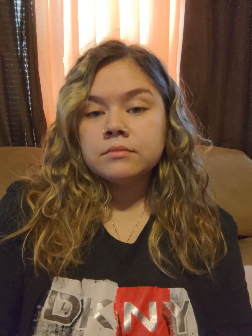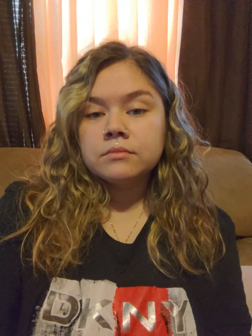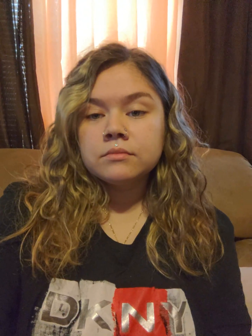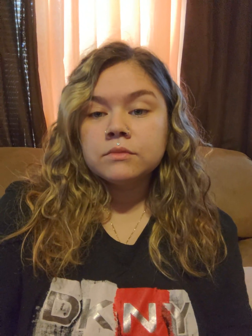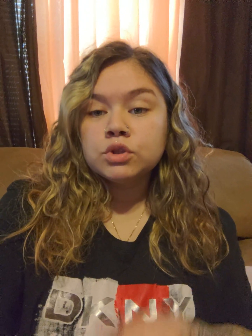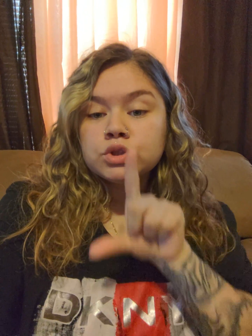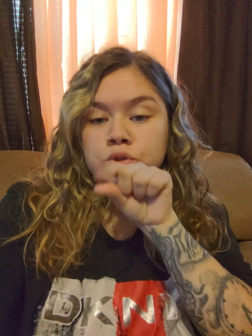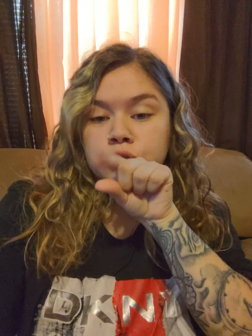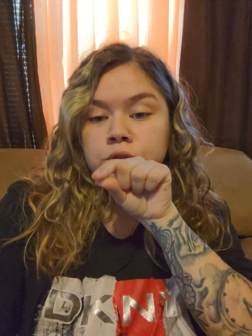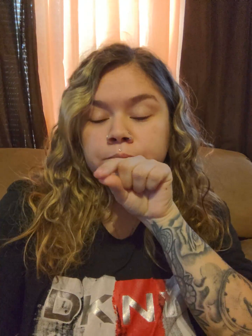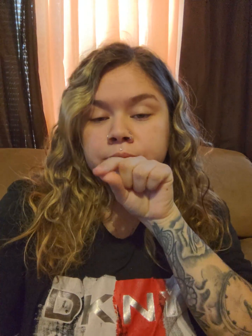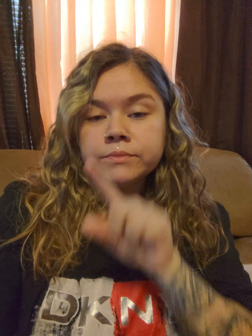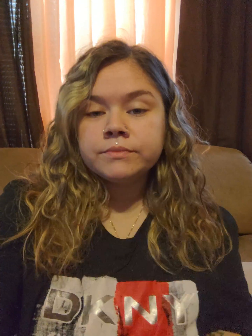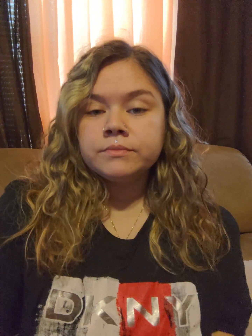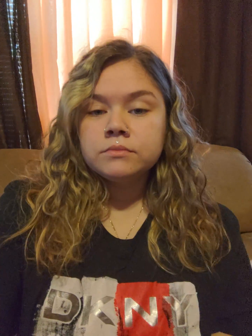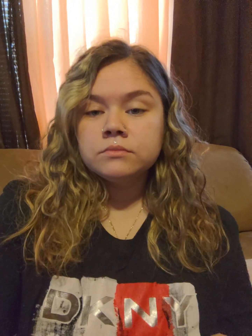chicken